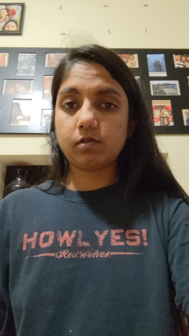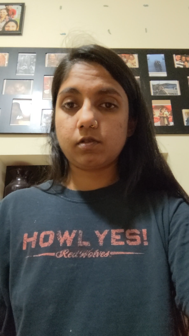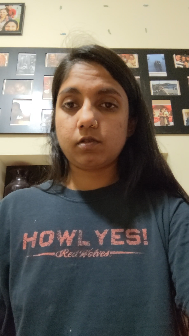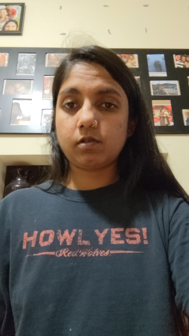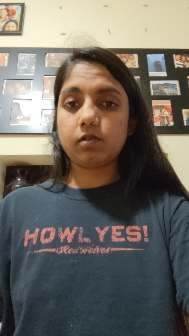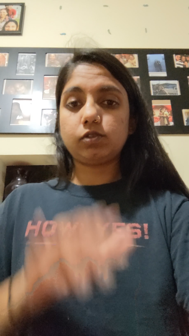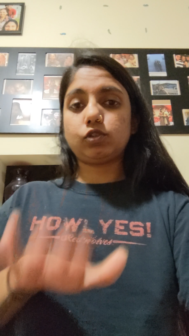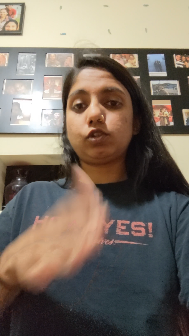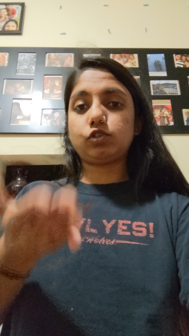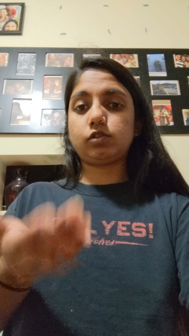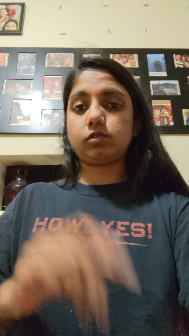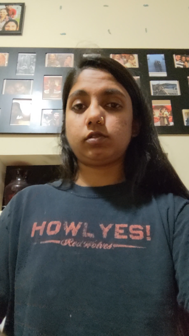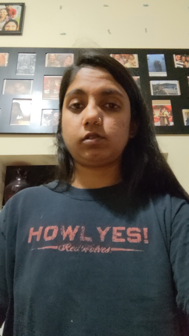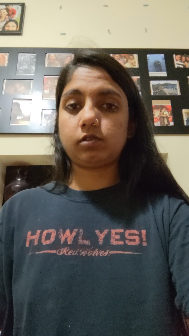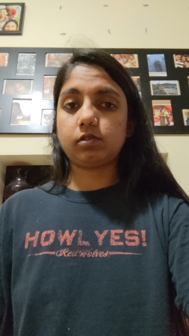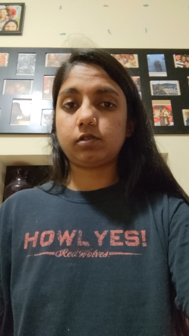kitchen